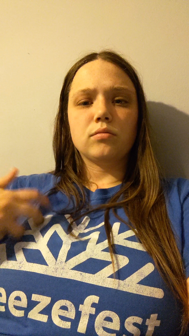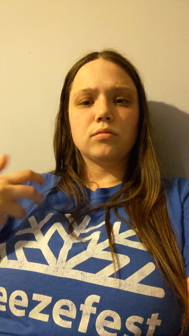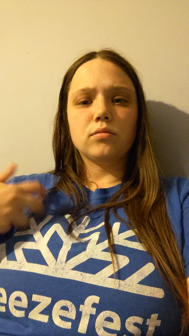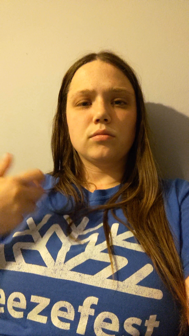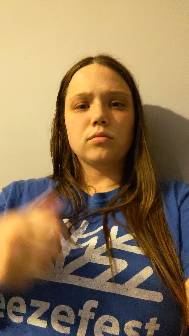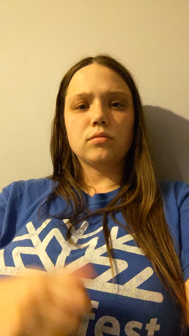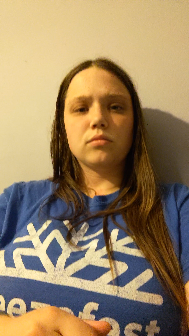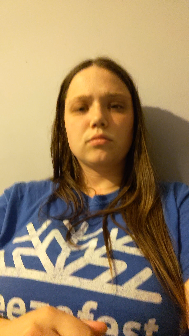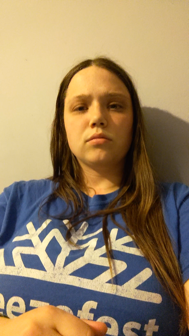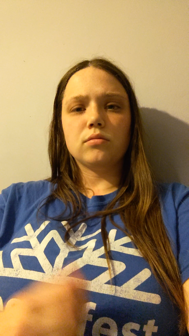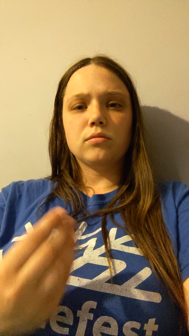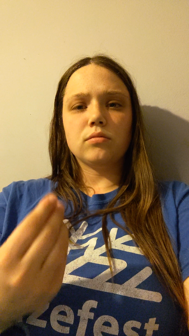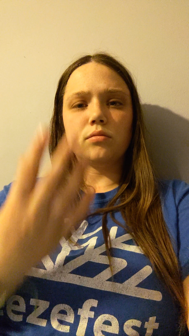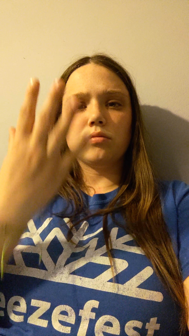plants